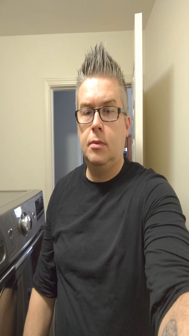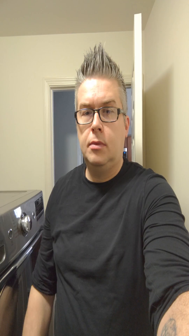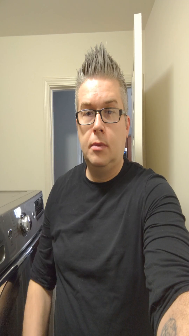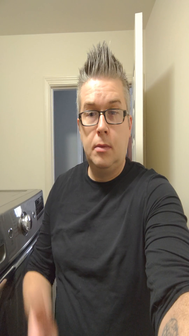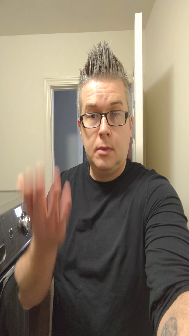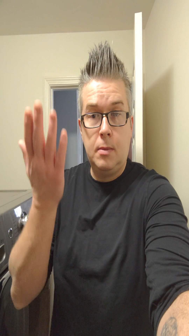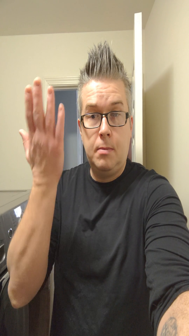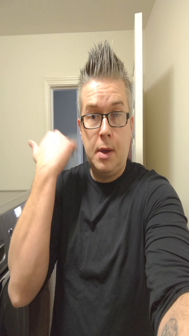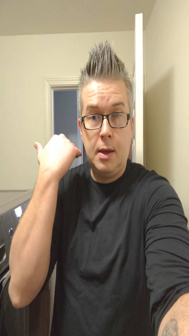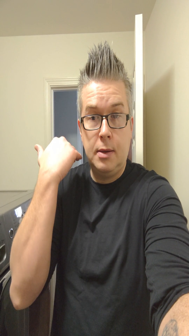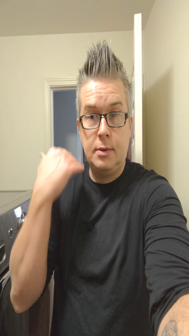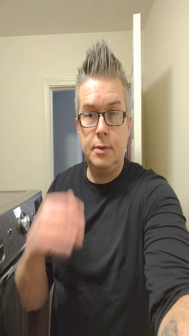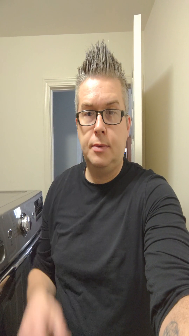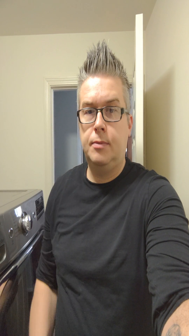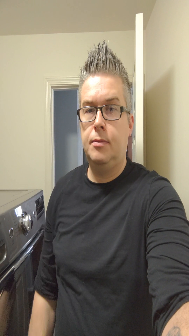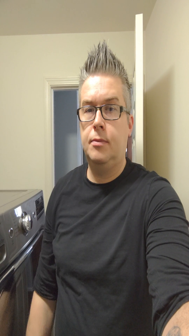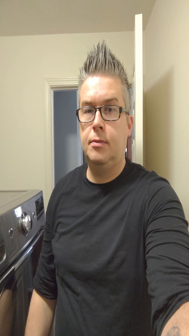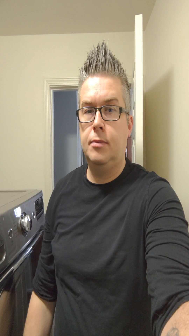before